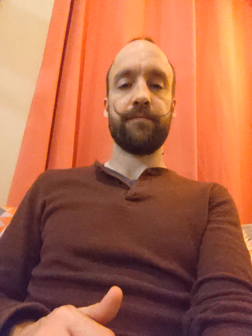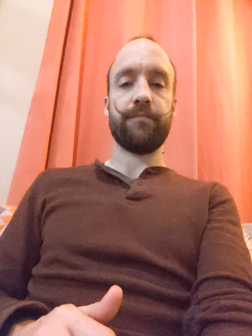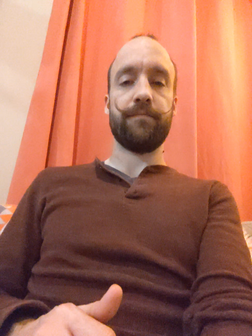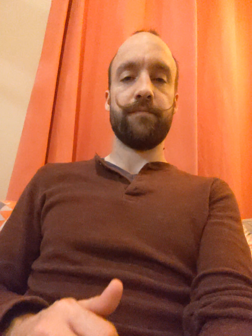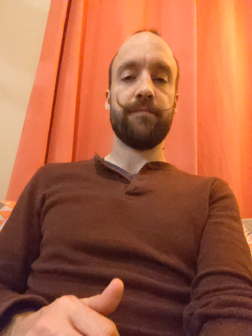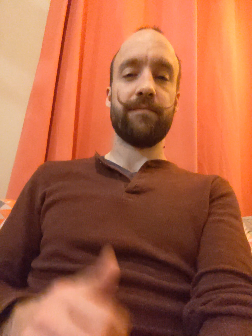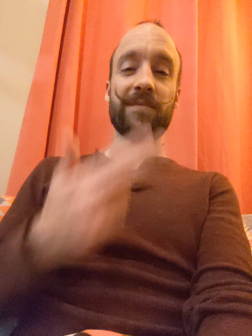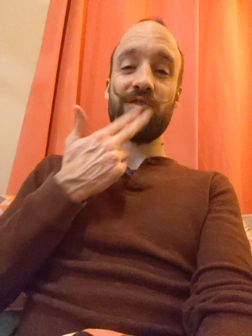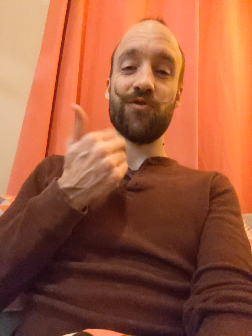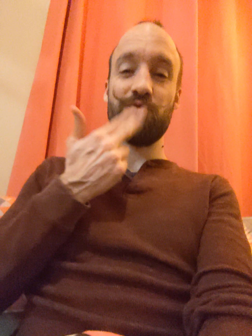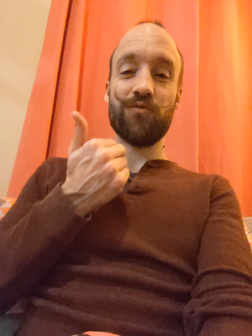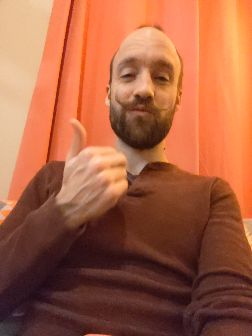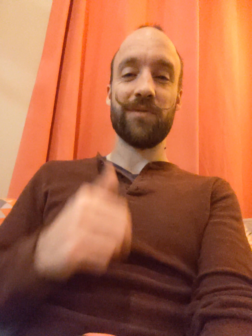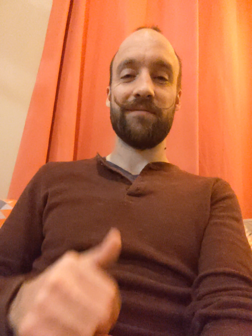cute